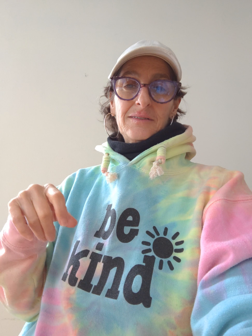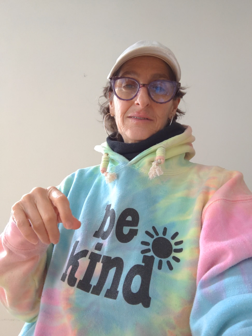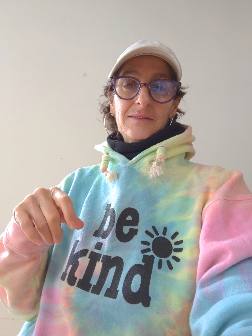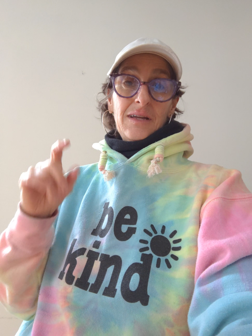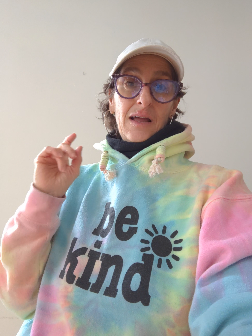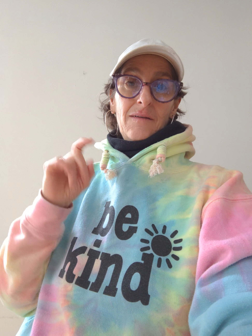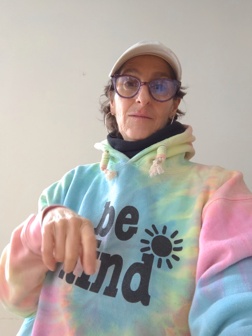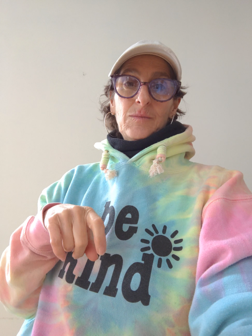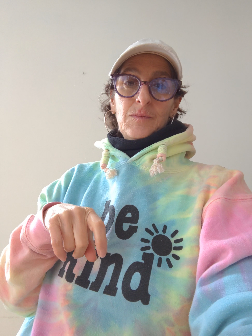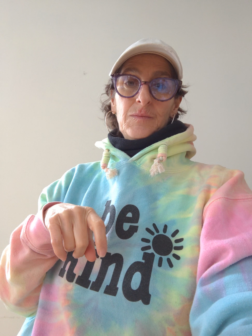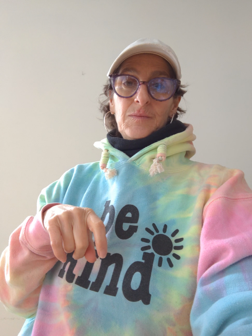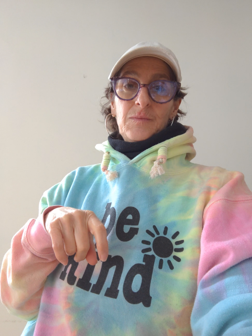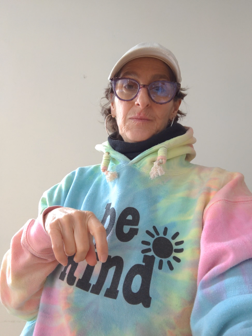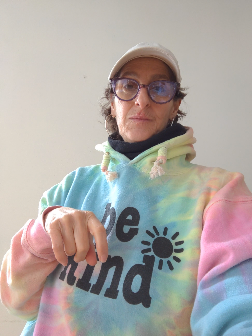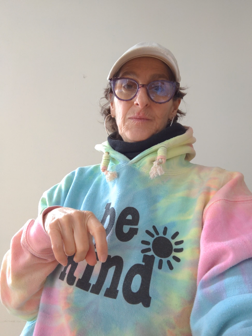have to